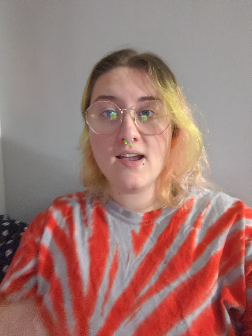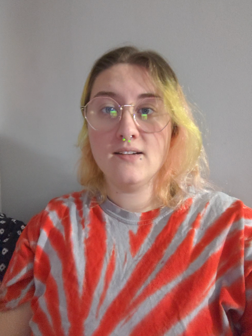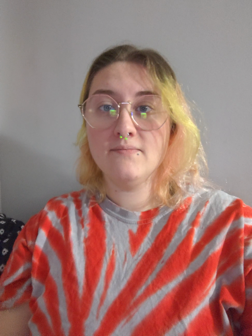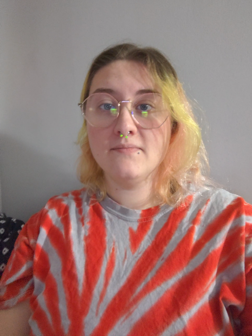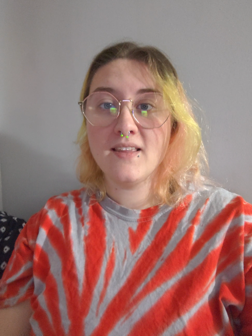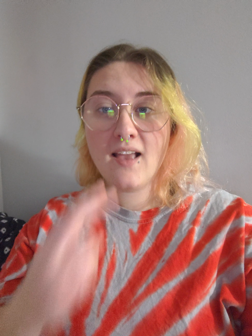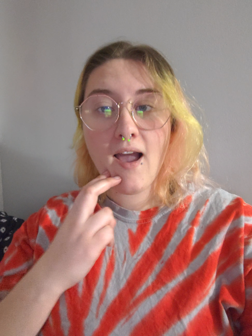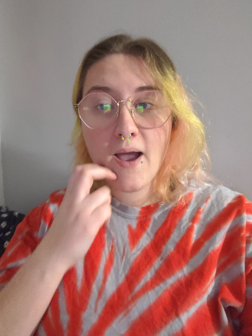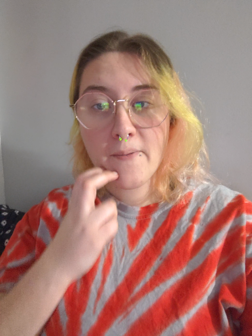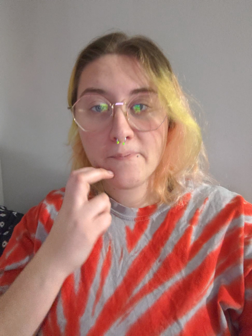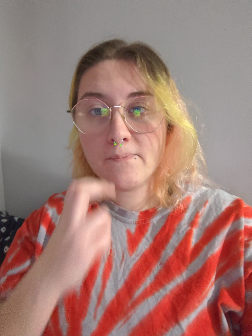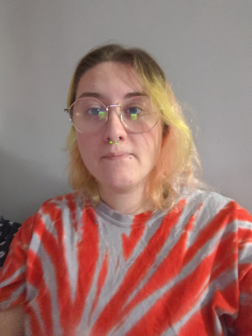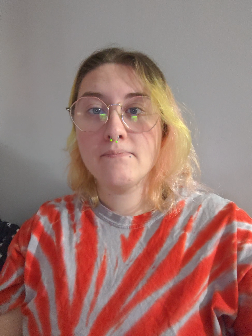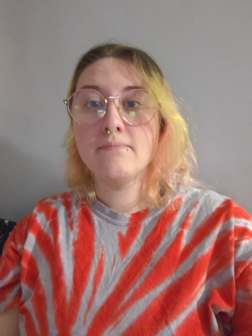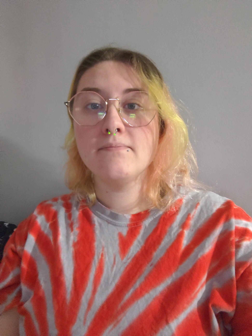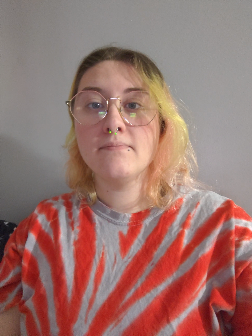gum